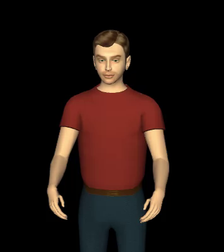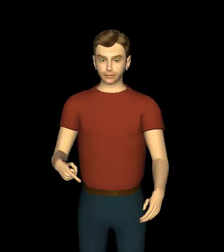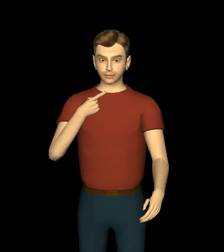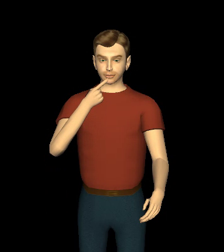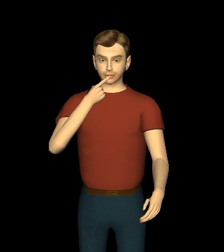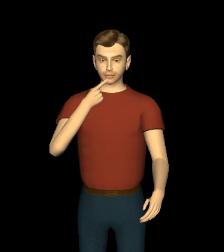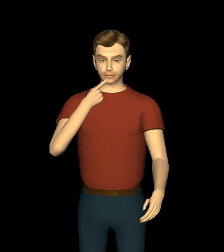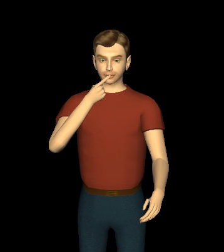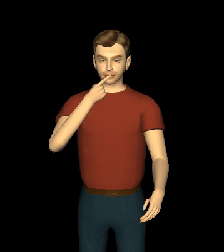طعم